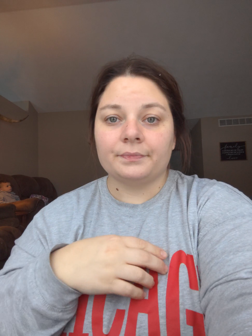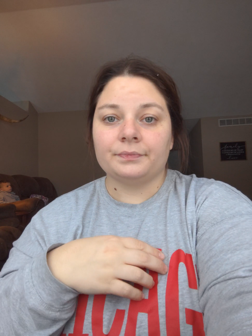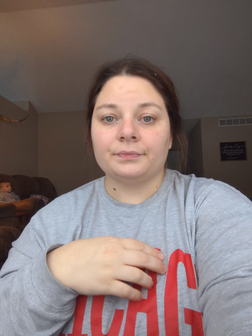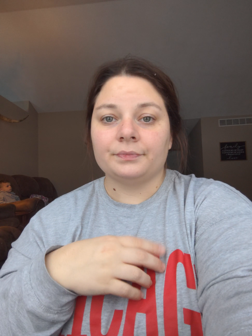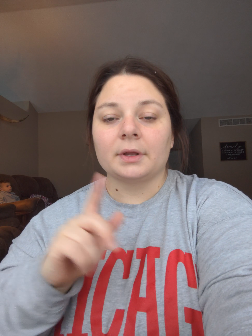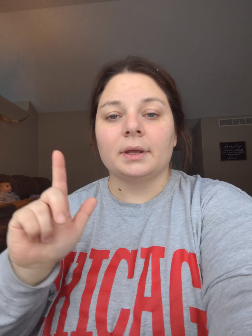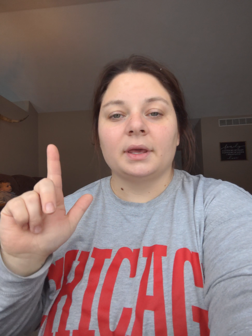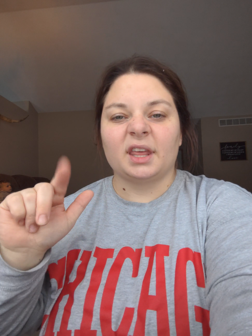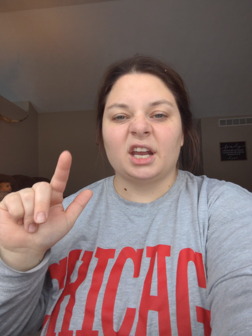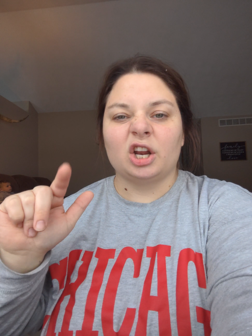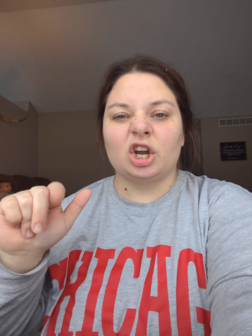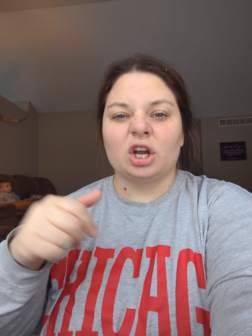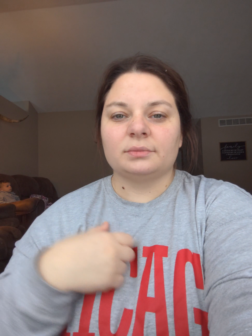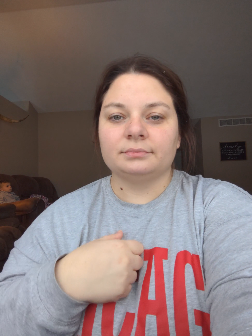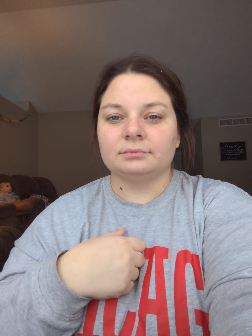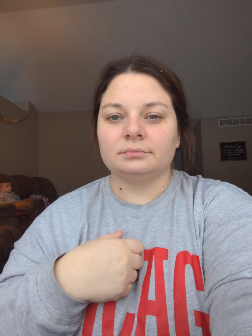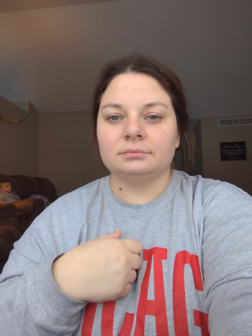later